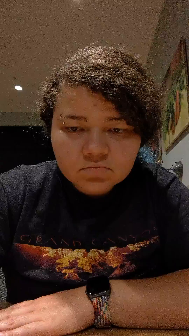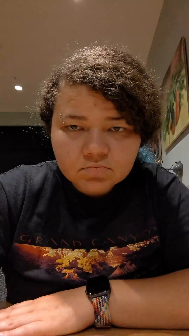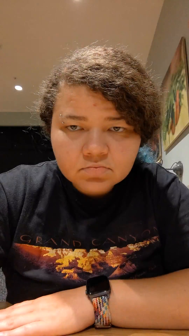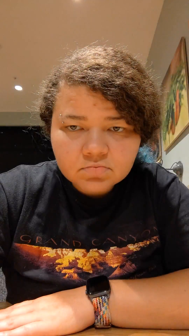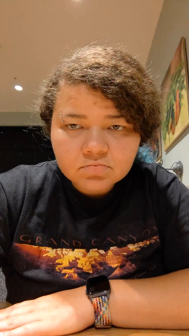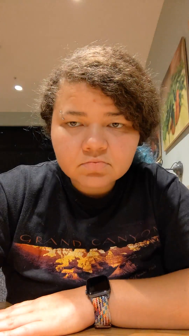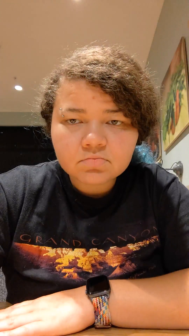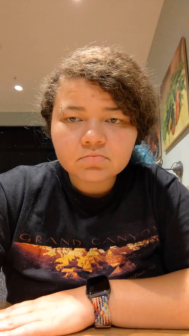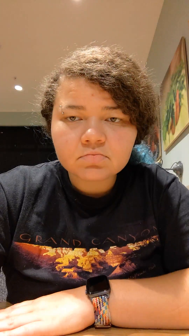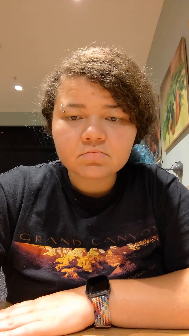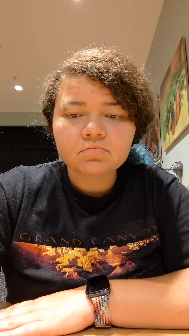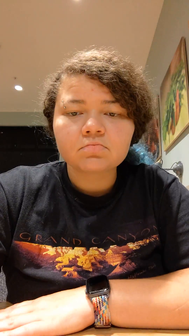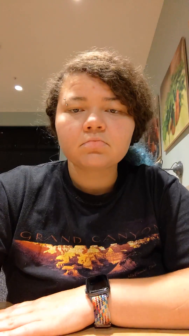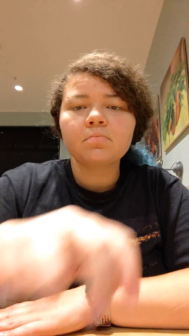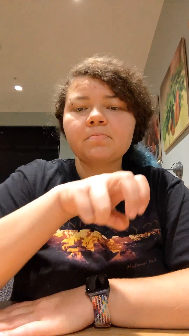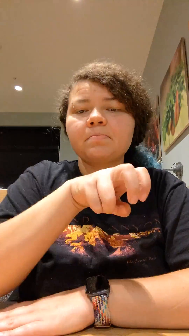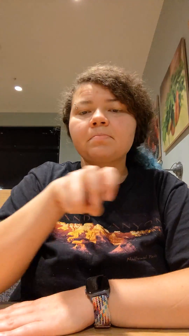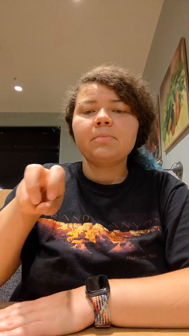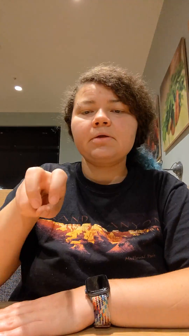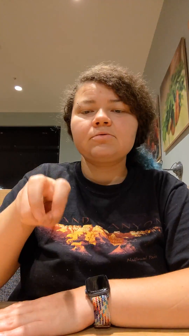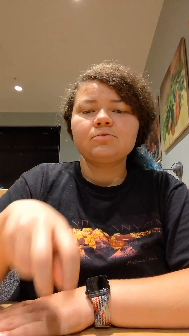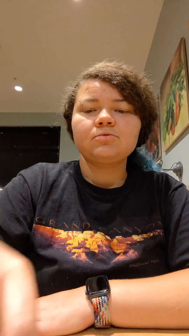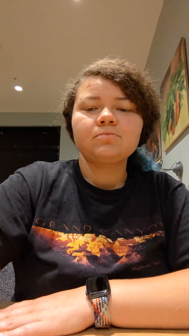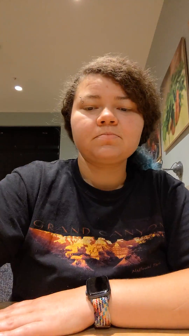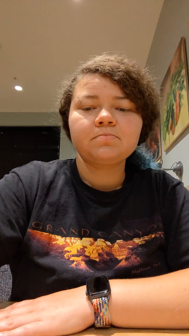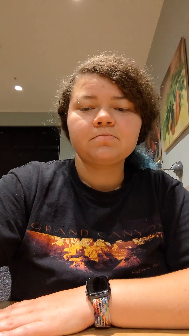bench